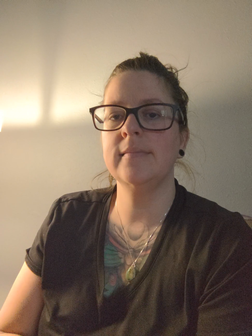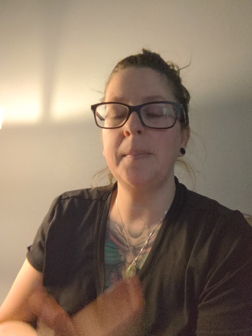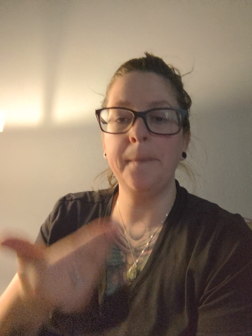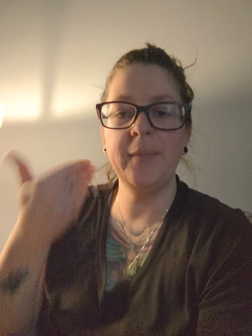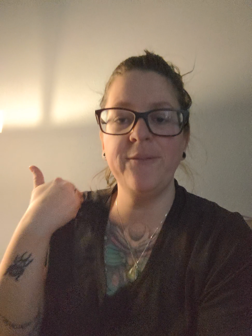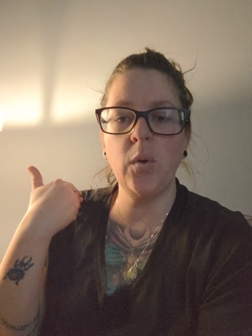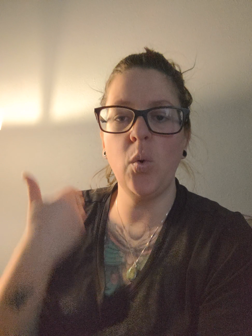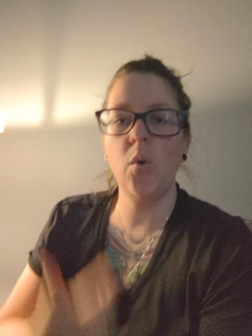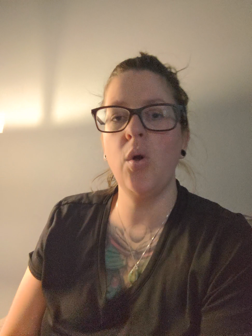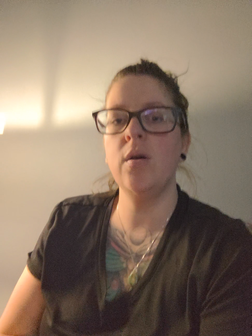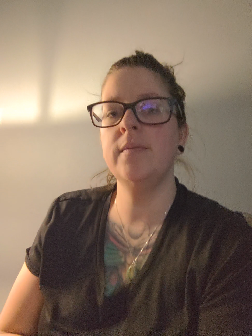before